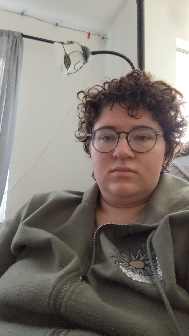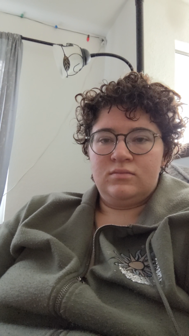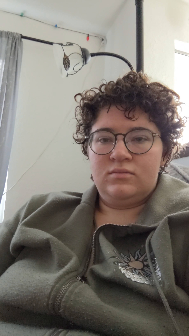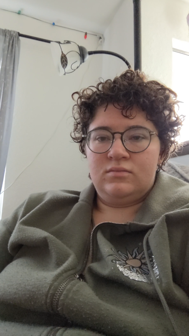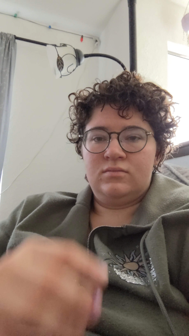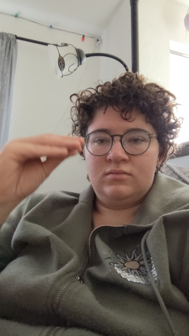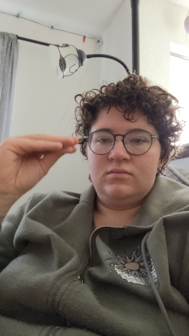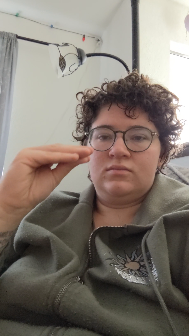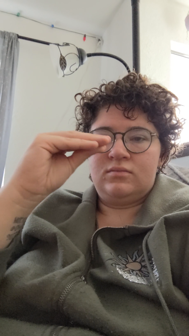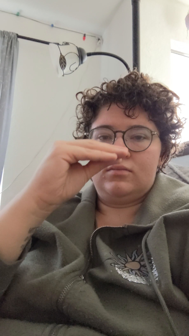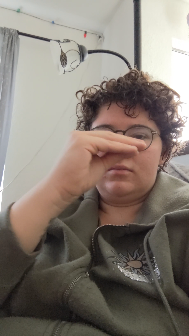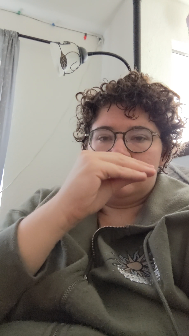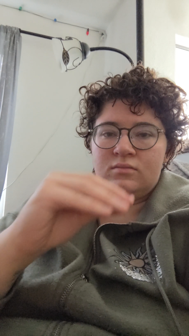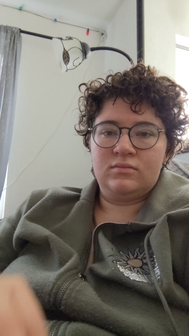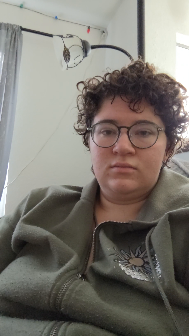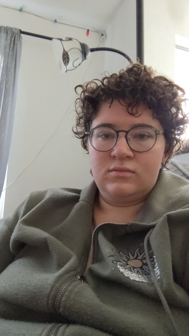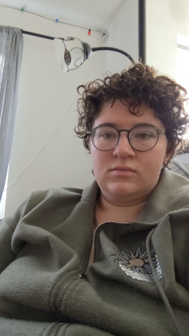dinosaur